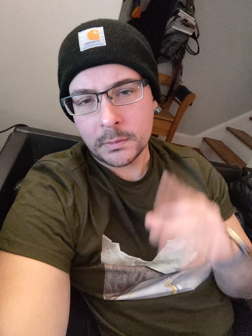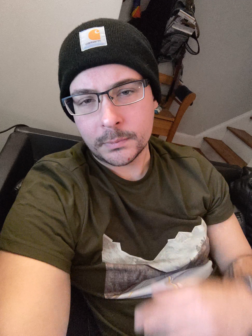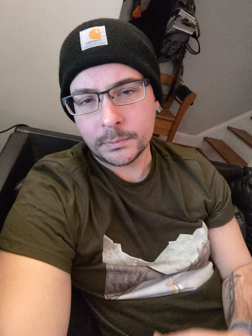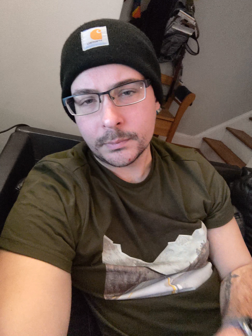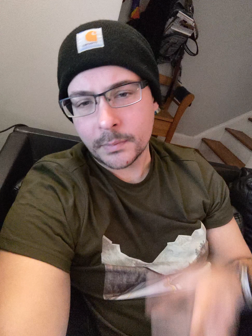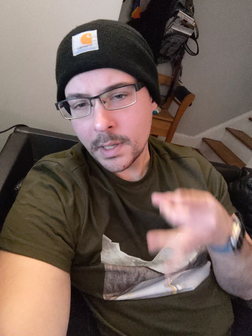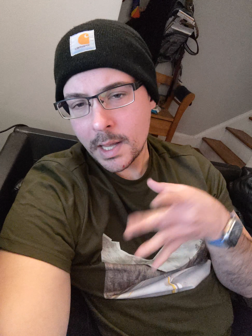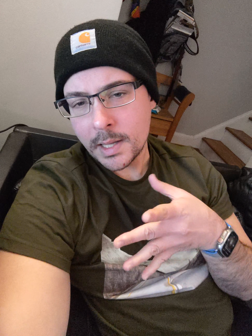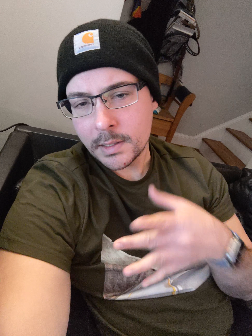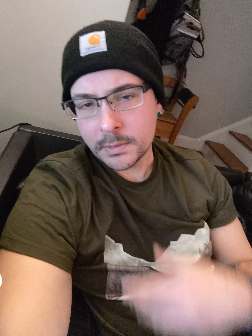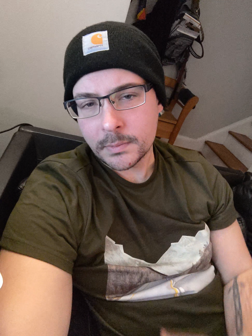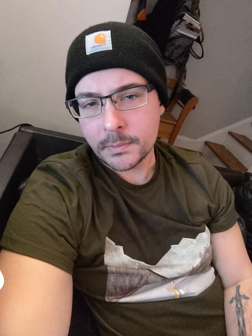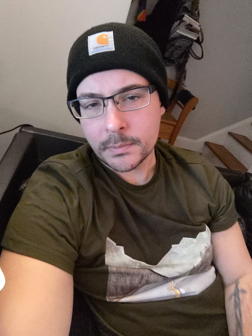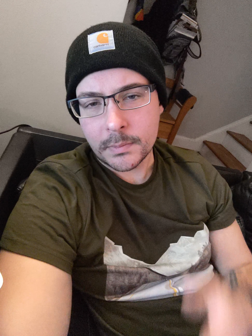hate